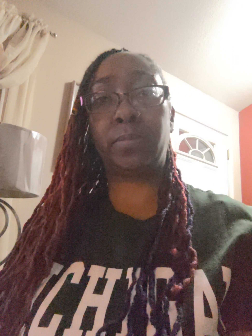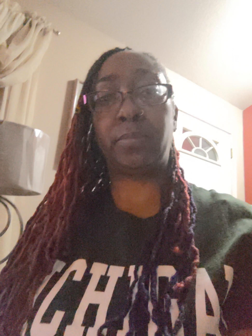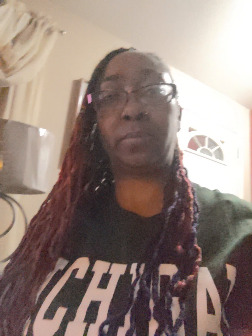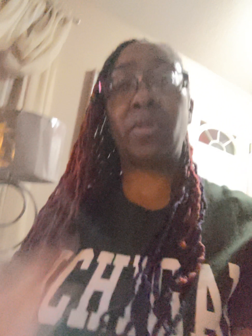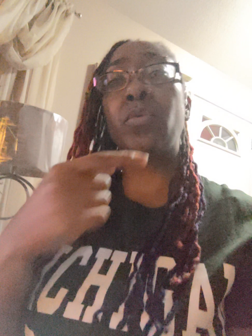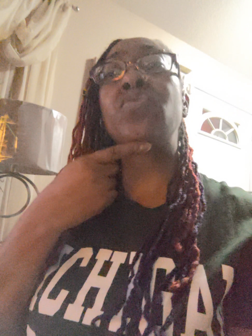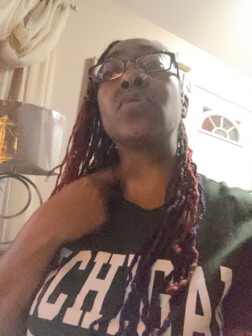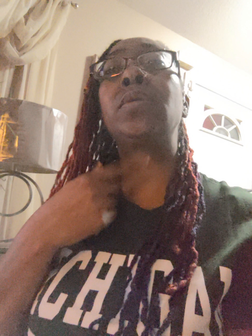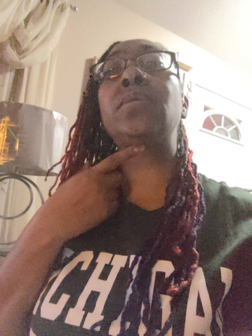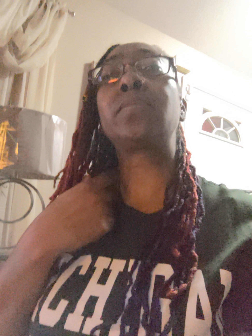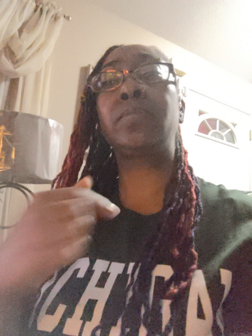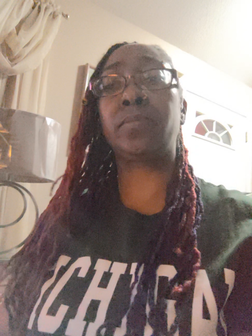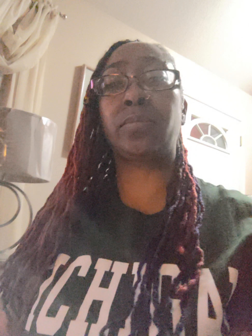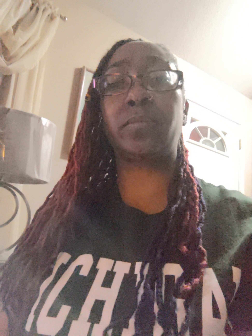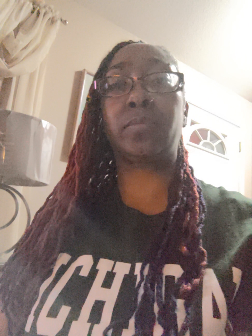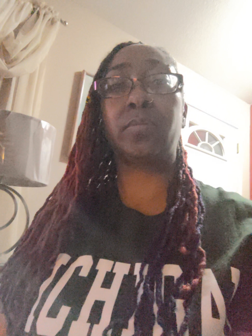thirsty